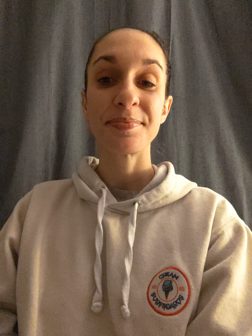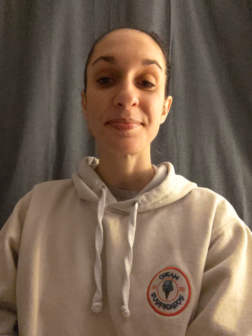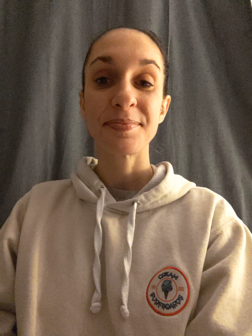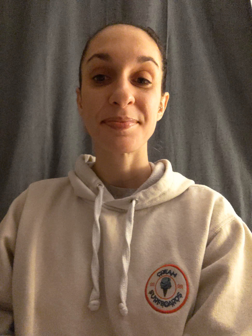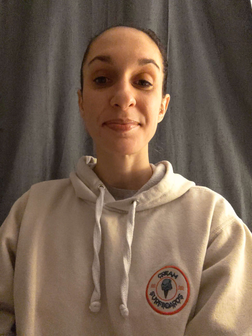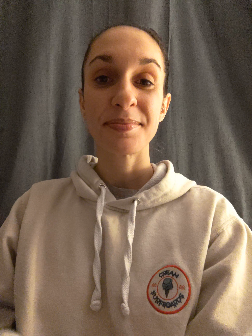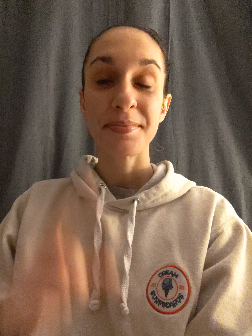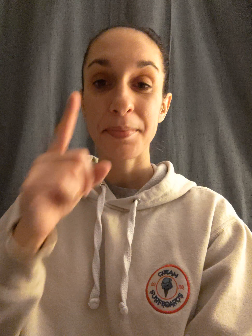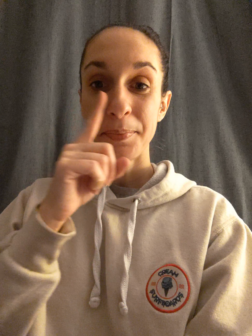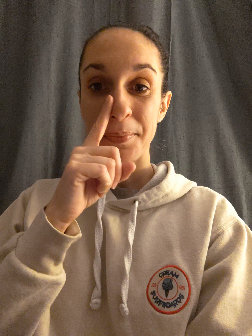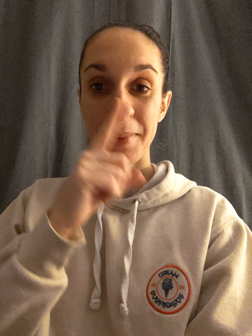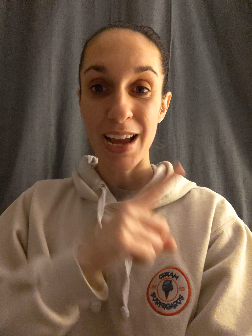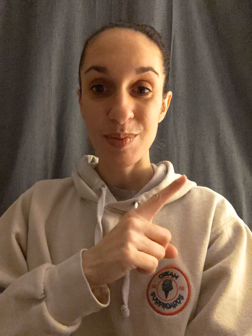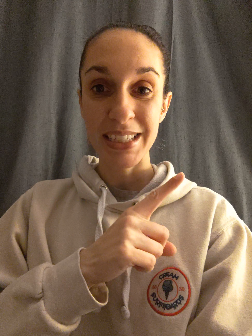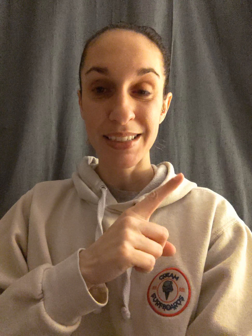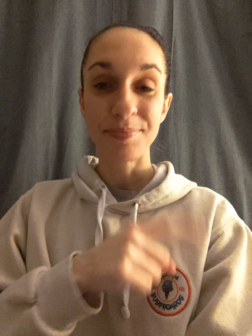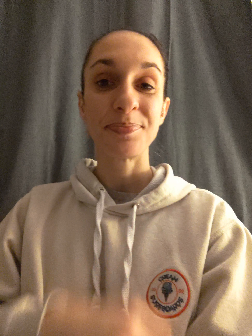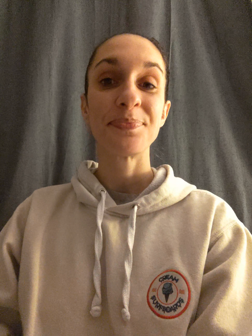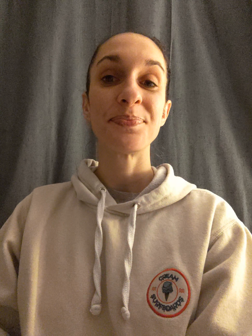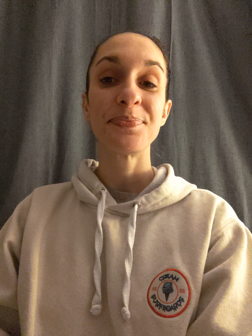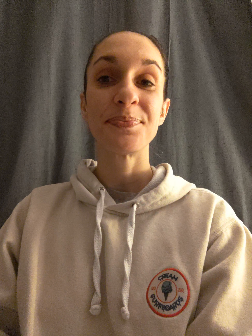mouse